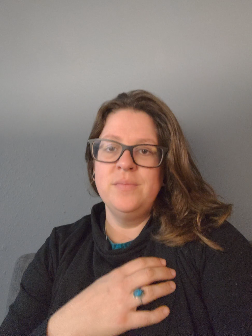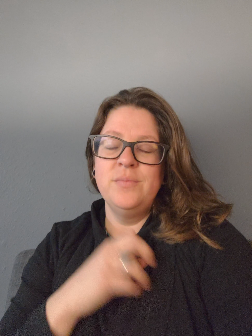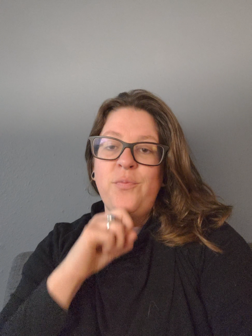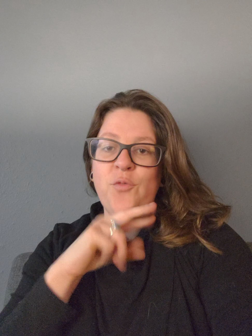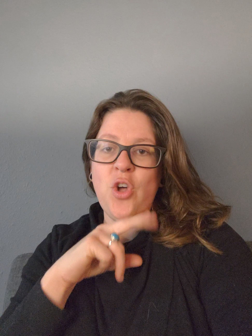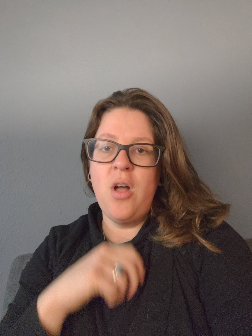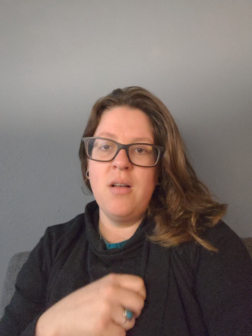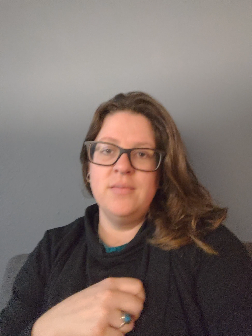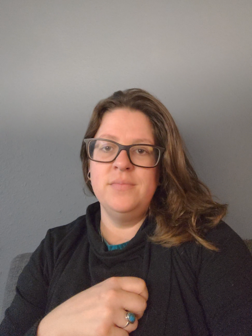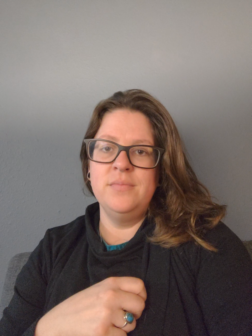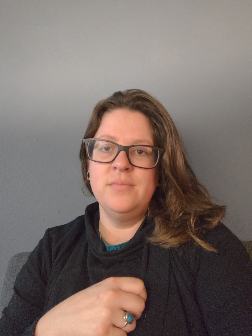frog